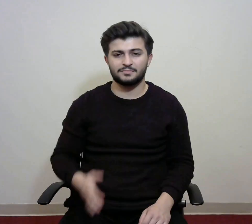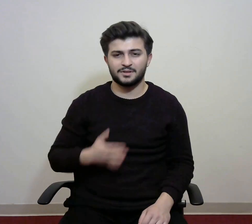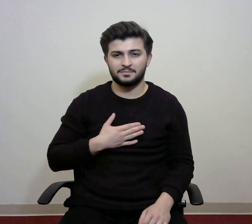mən